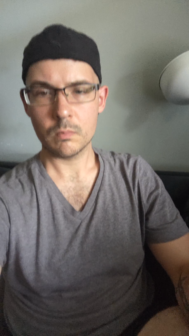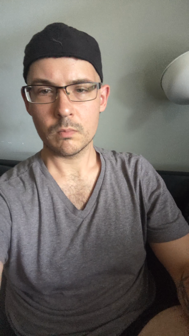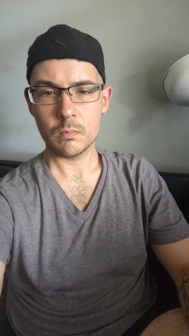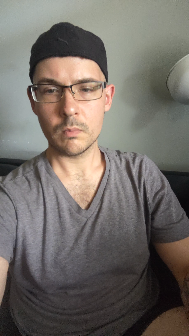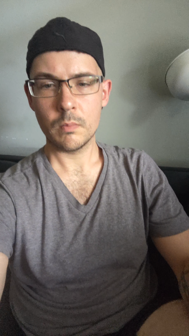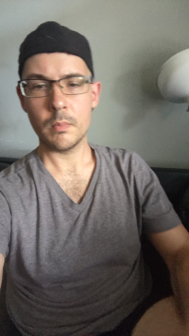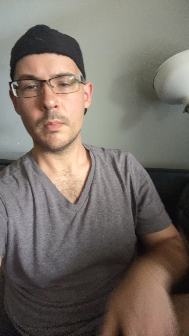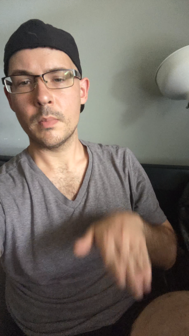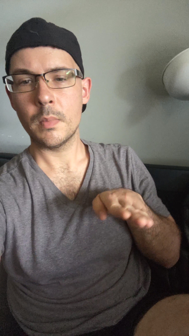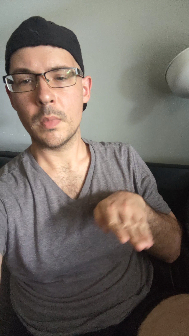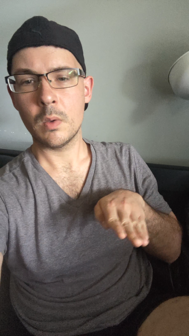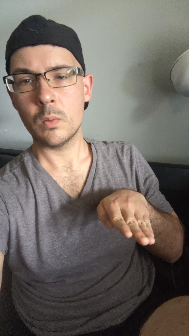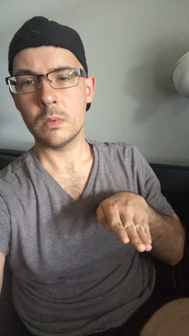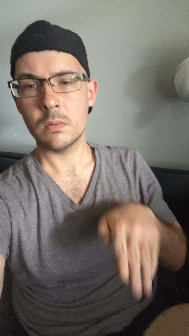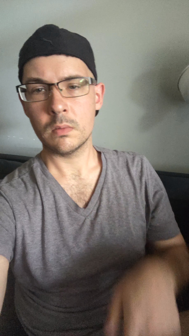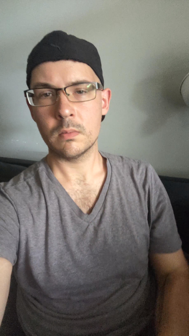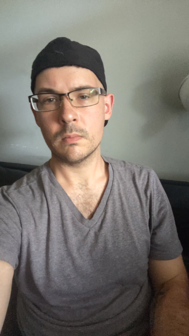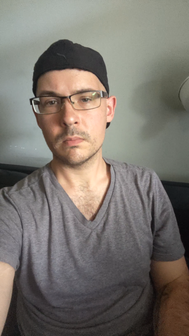penguin